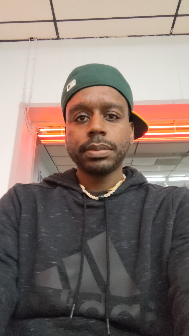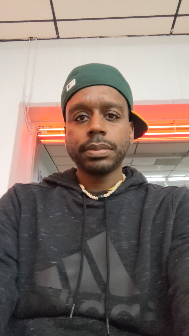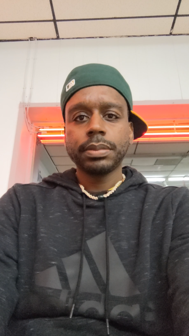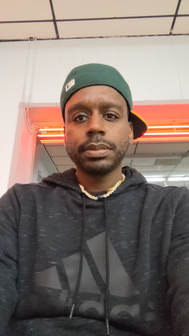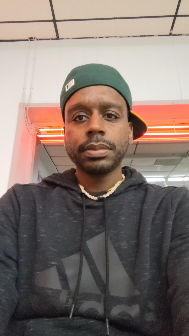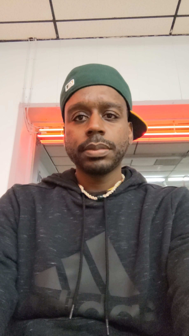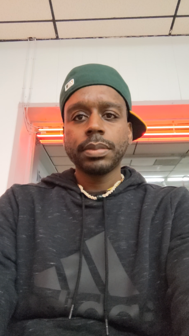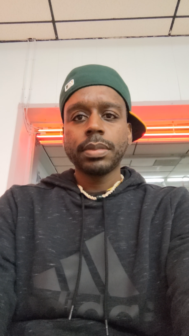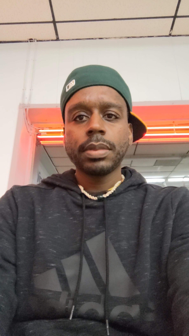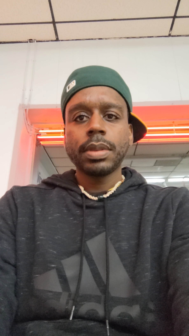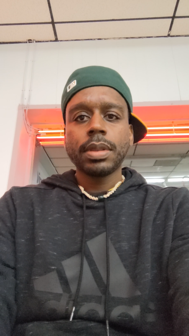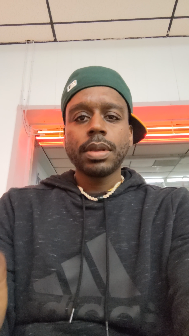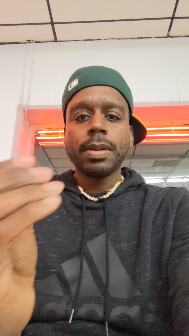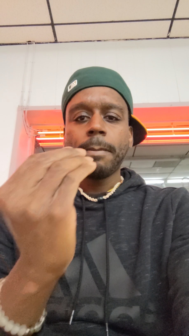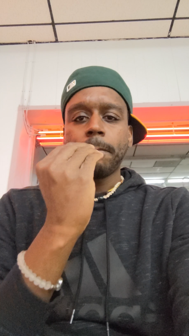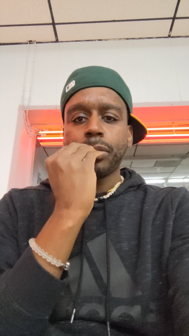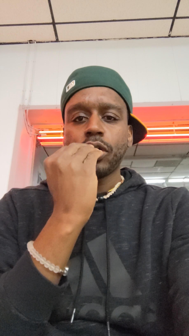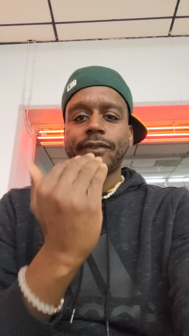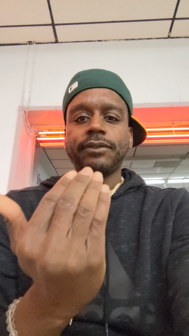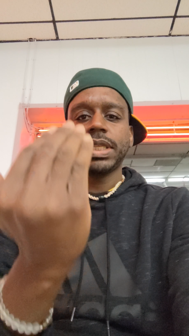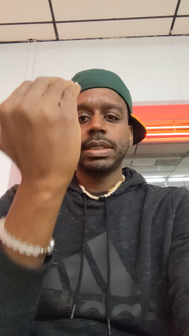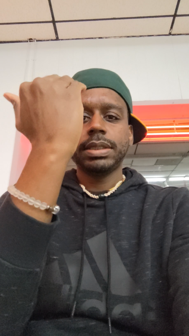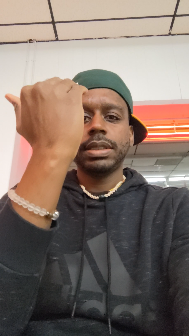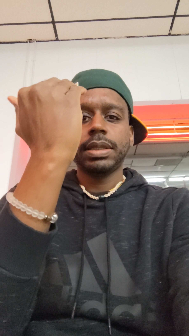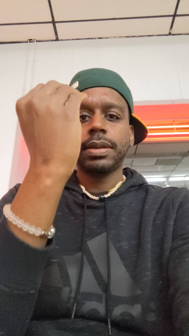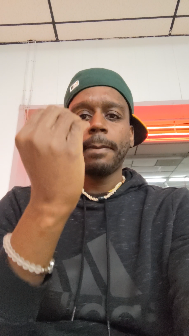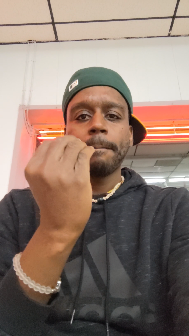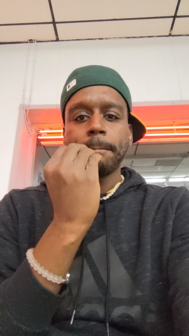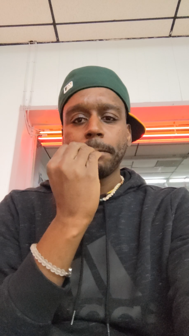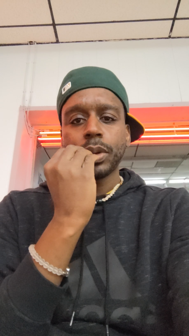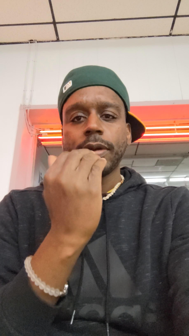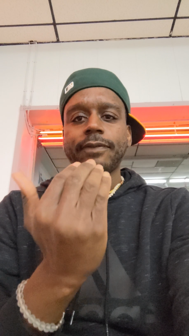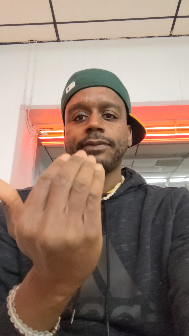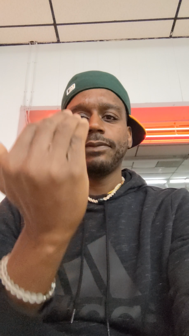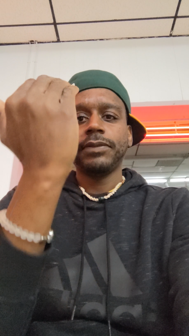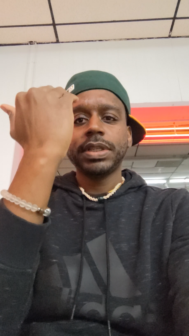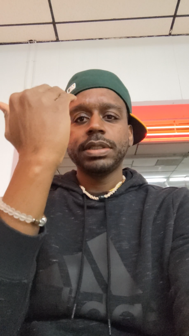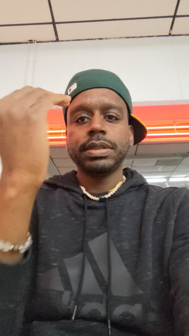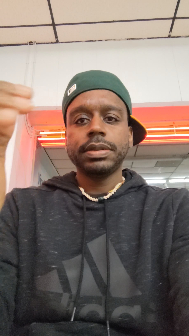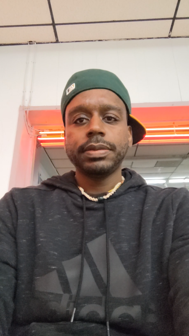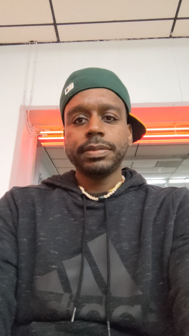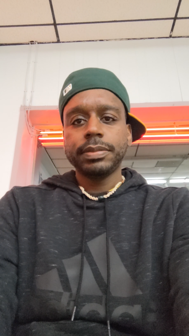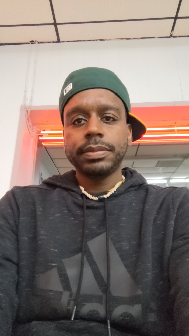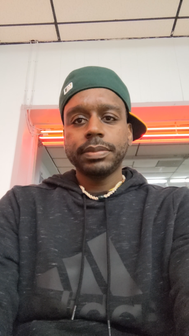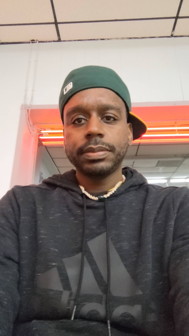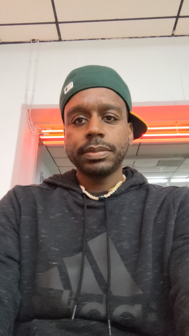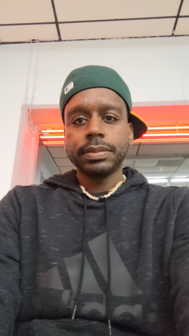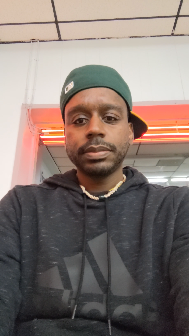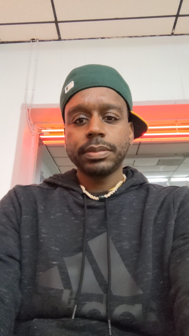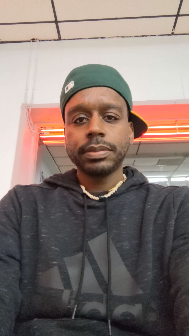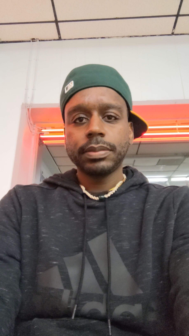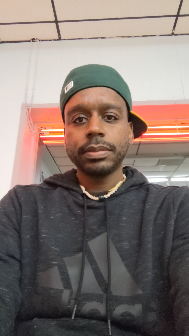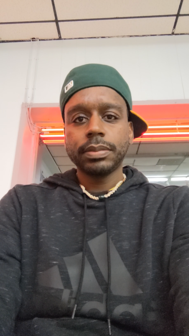breakfast